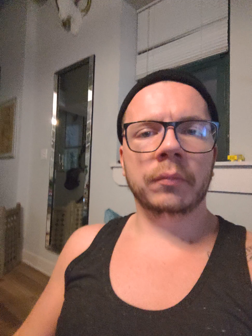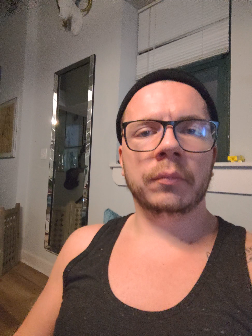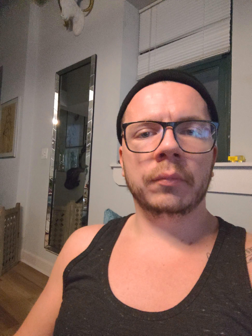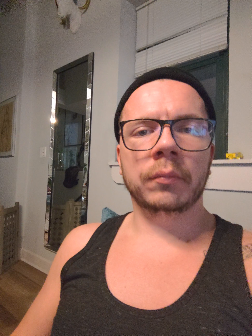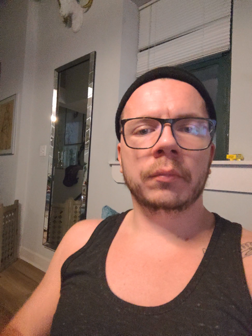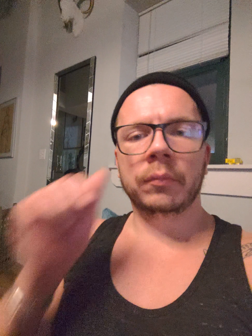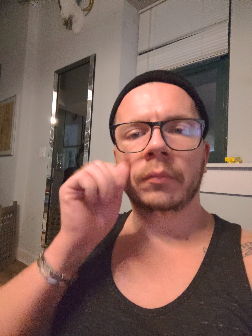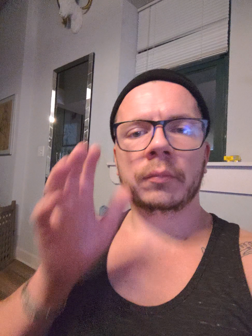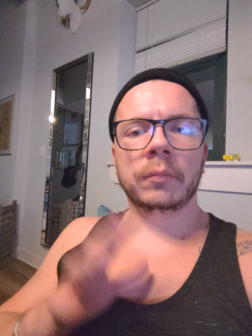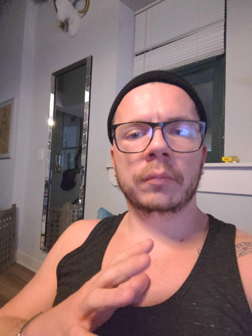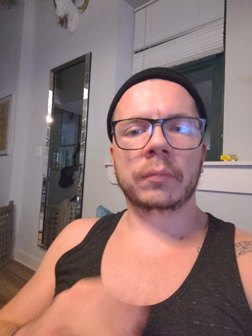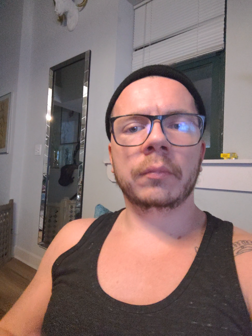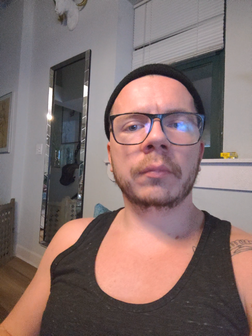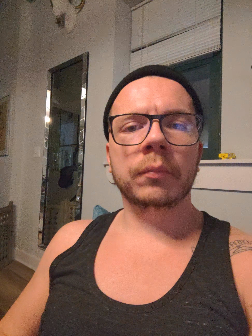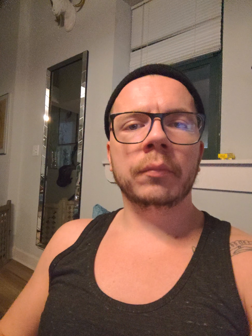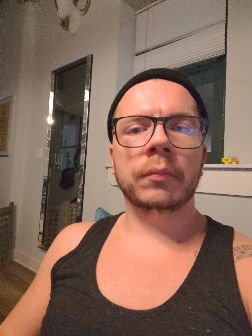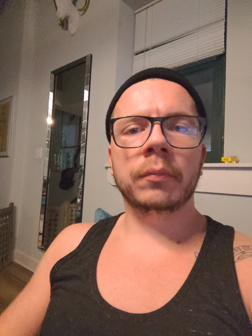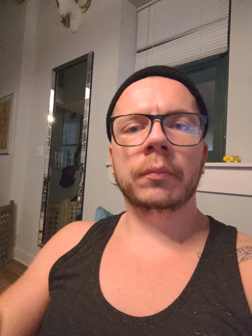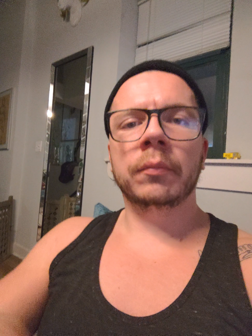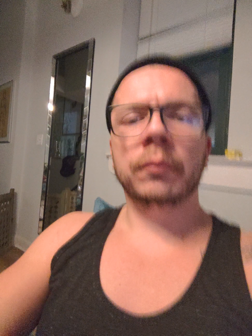man